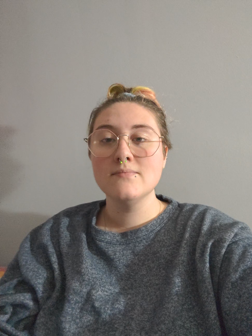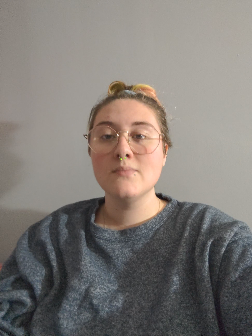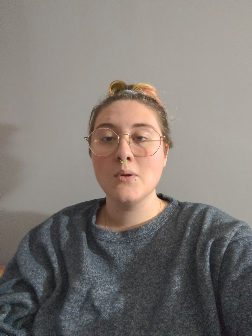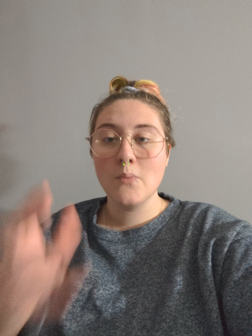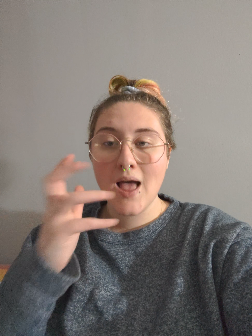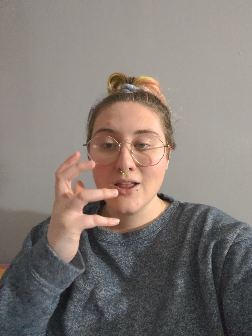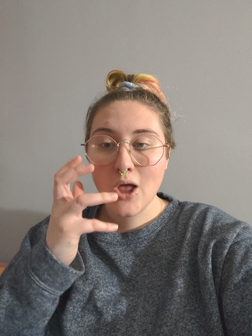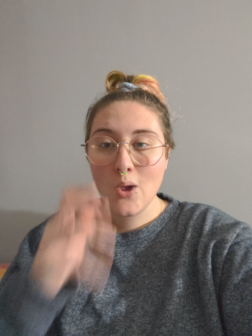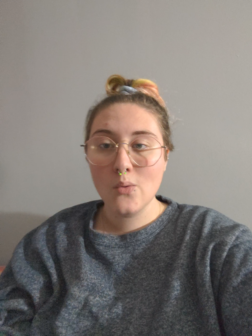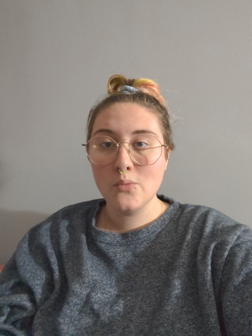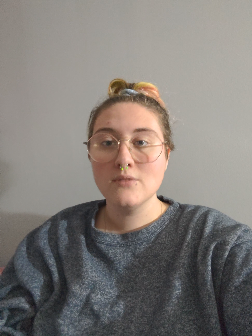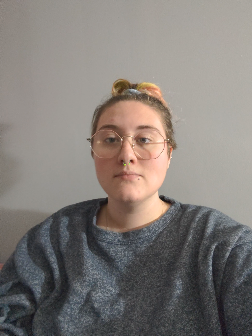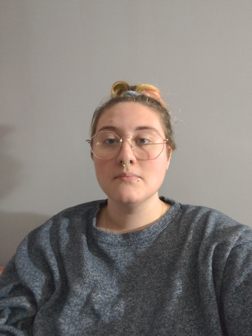radio